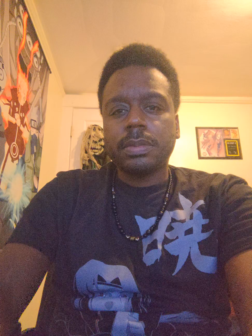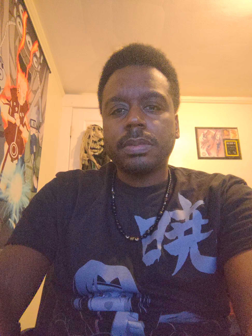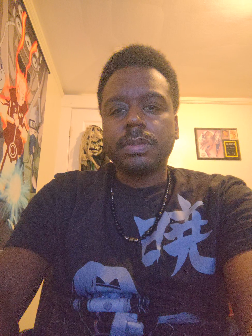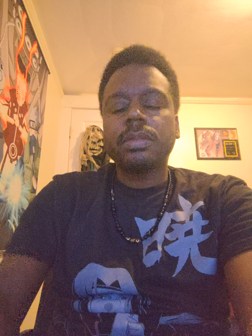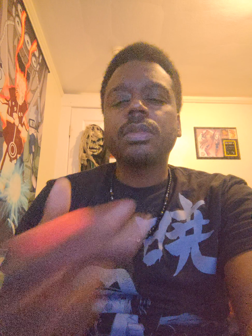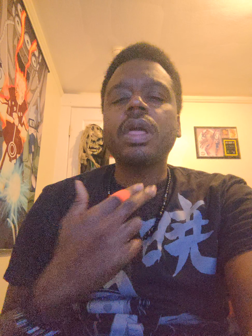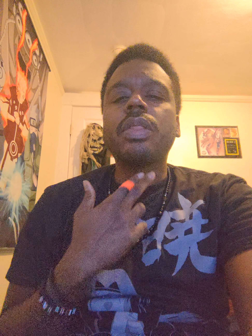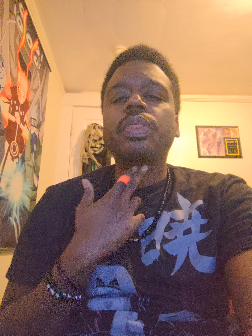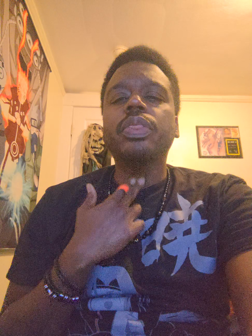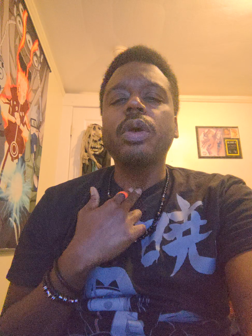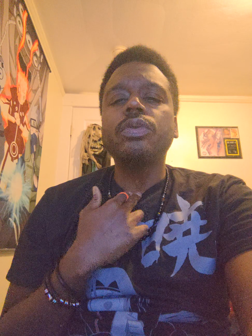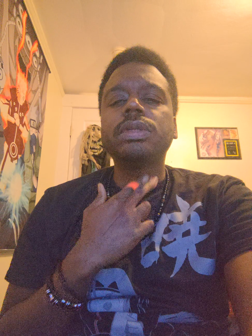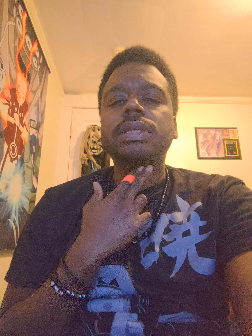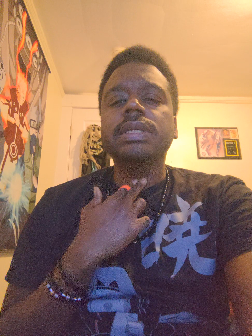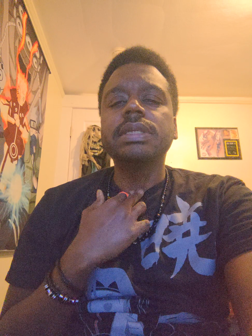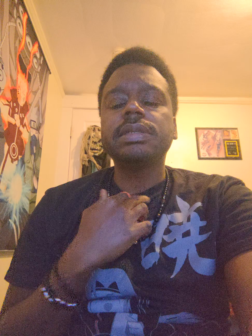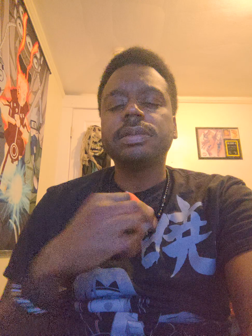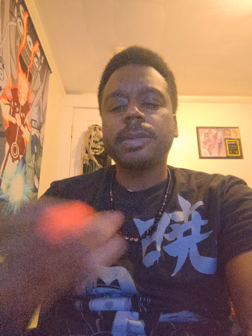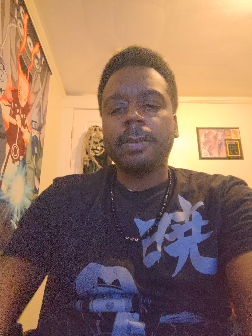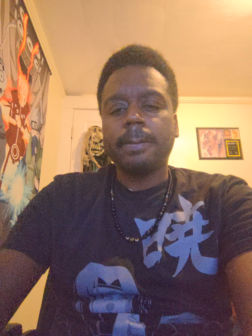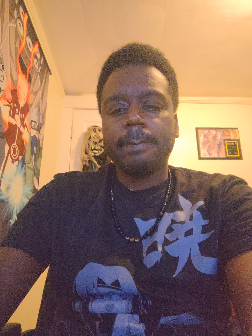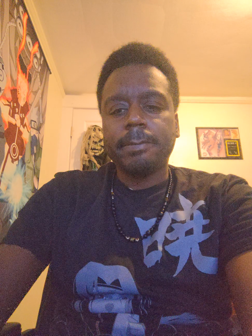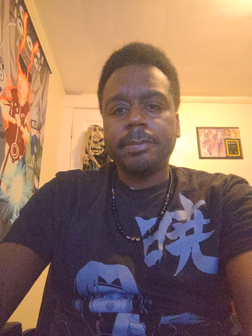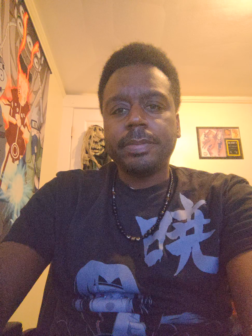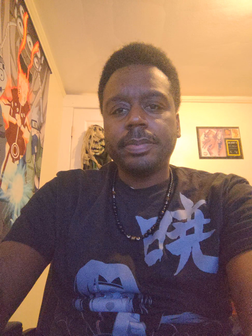thirsty